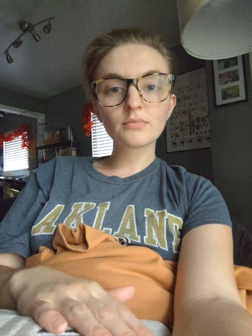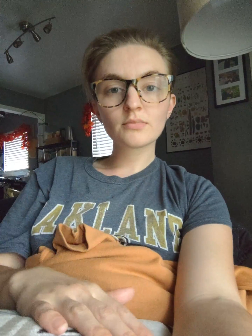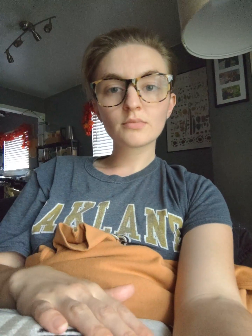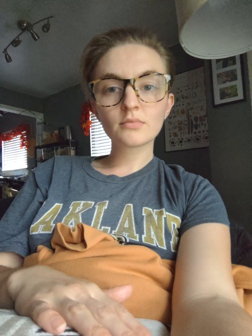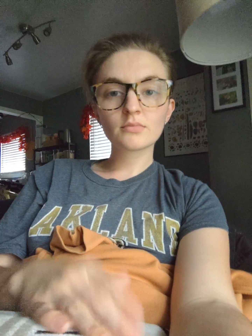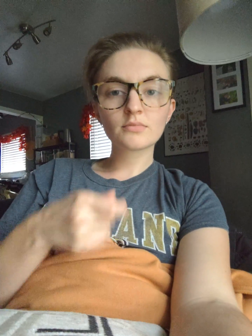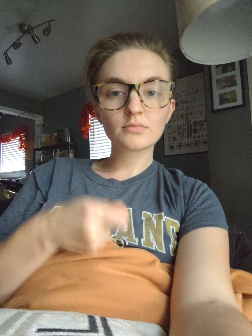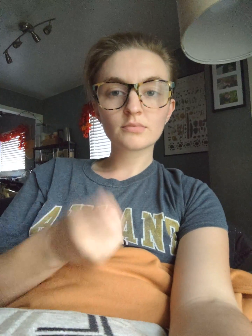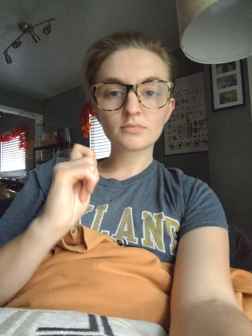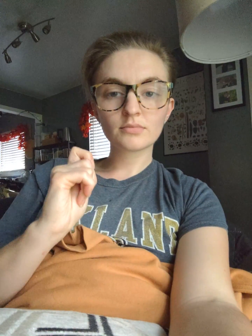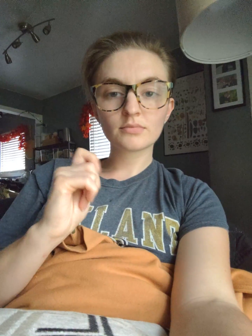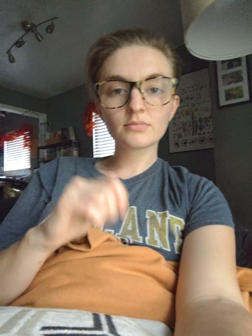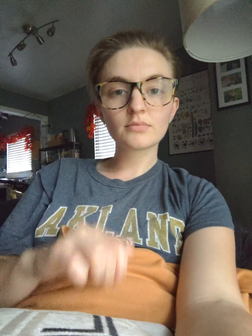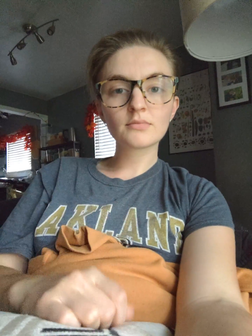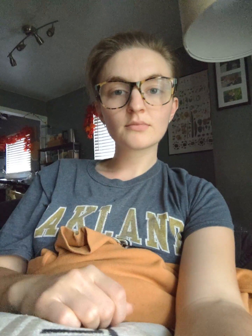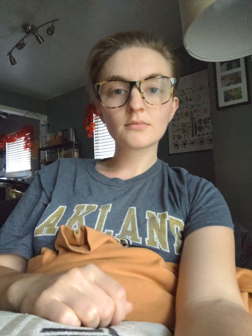shovel